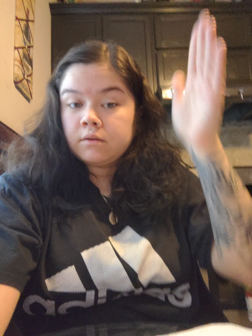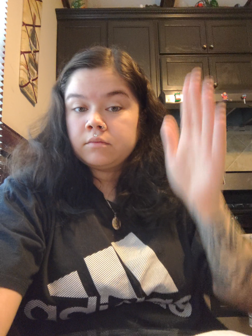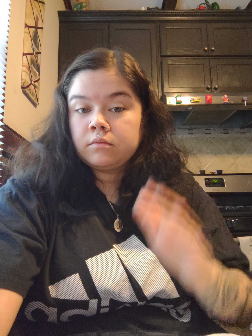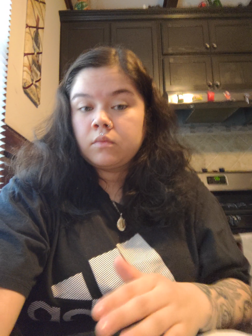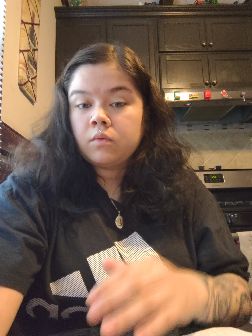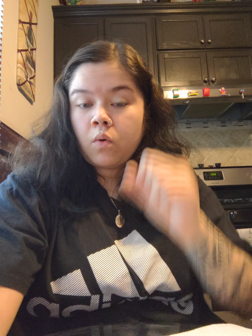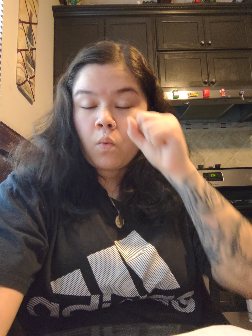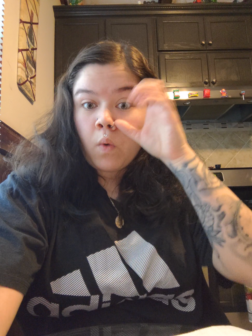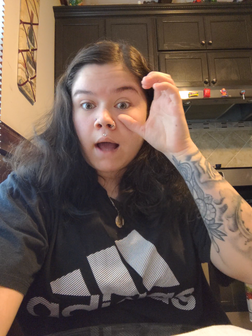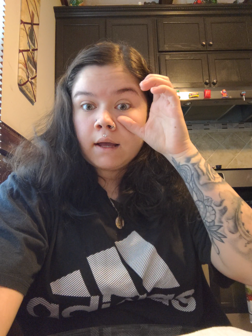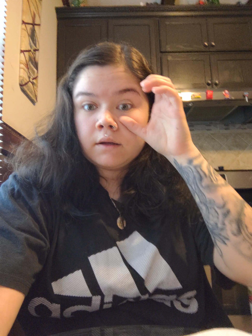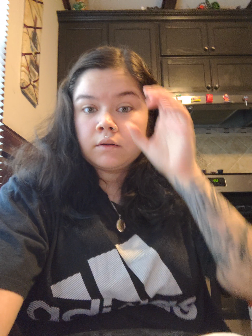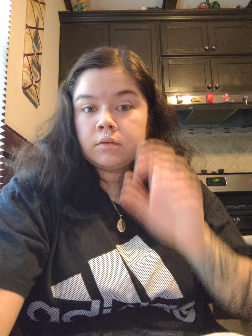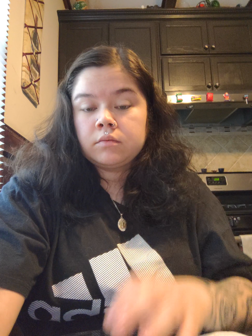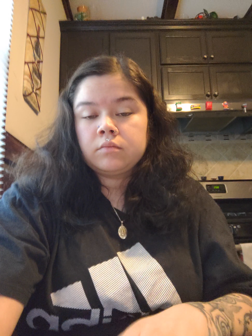awake